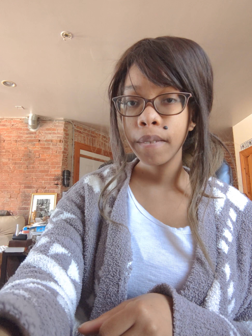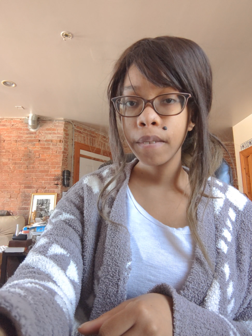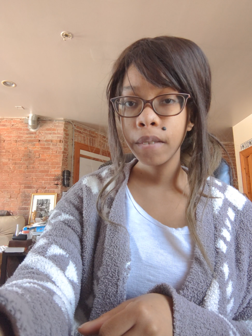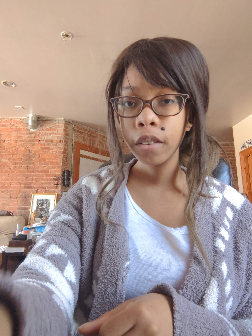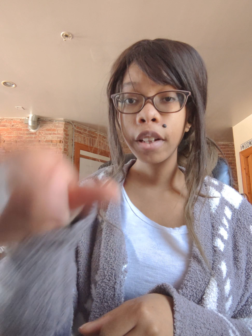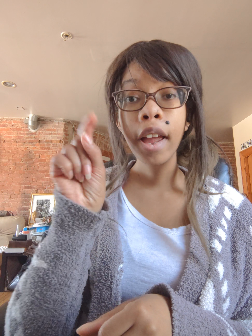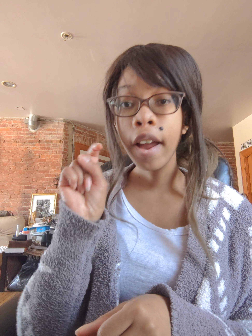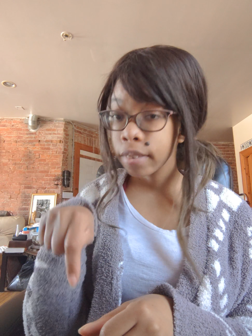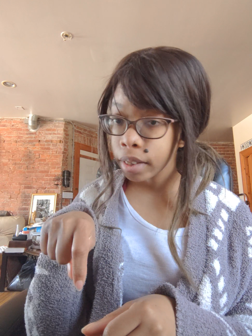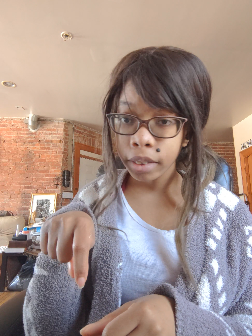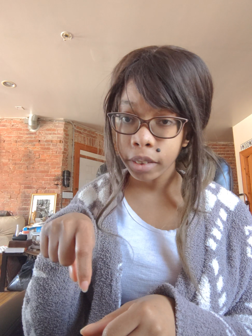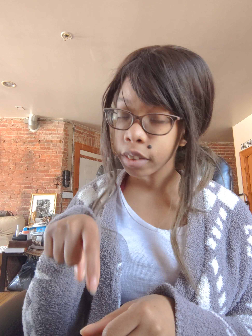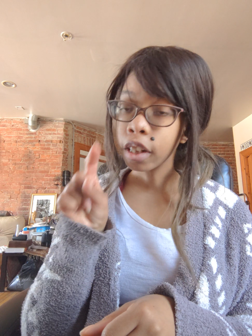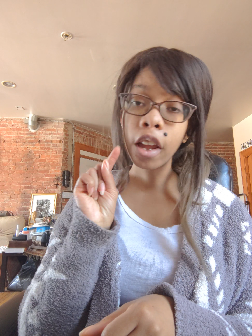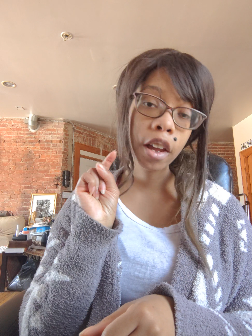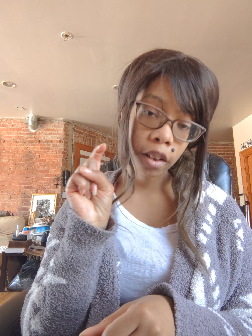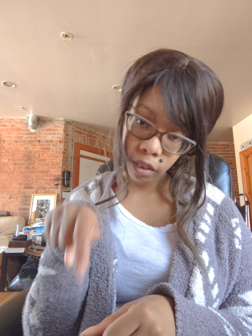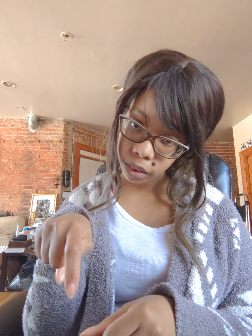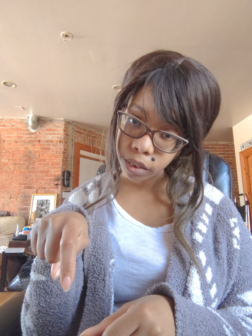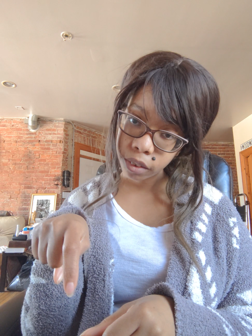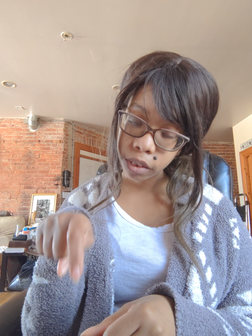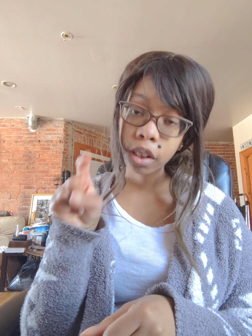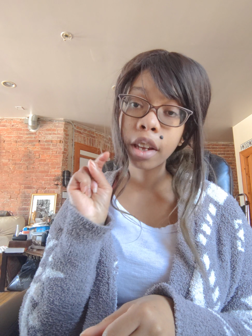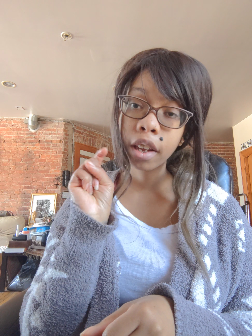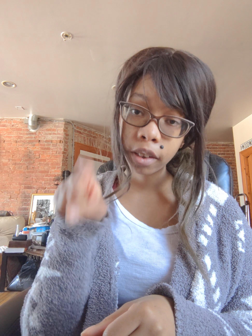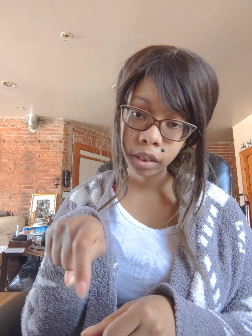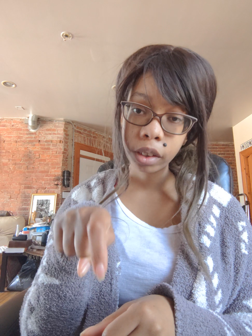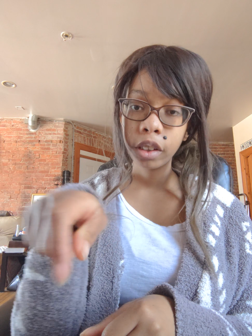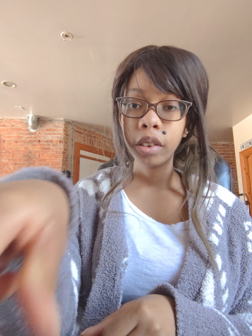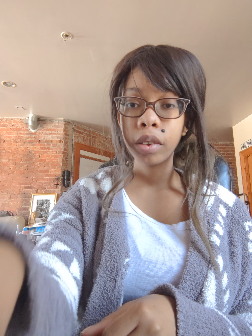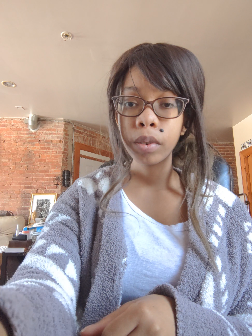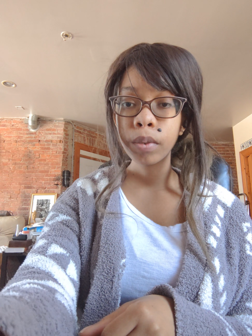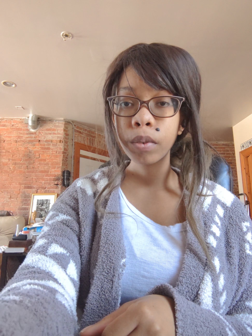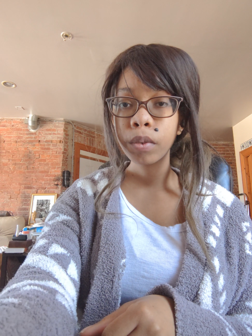have to